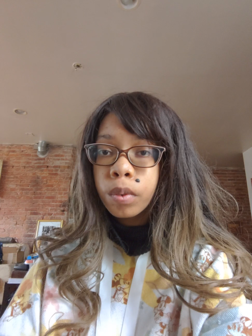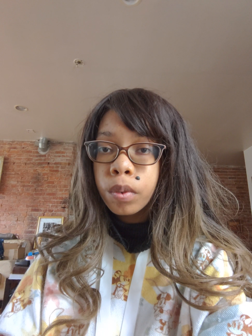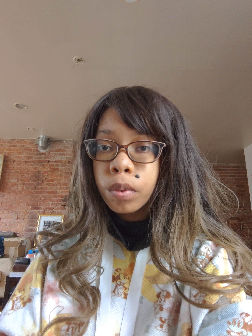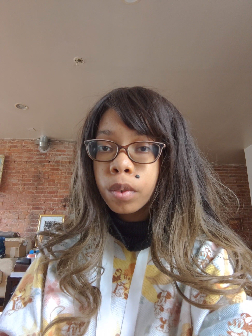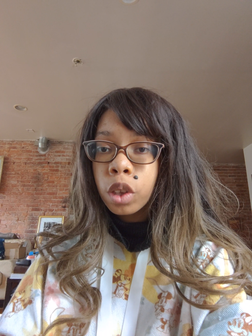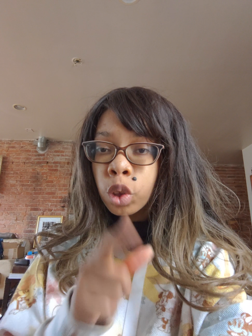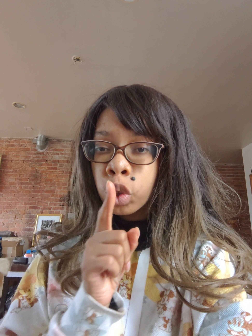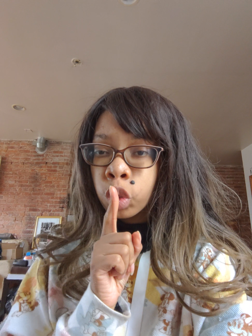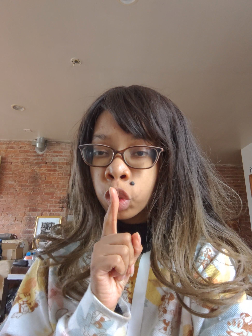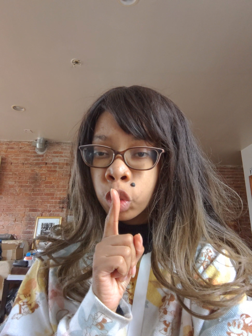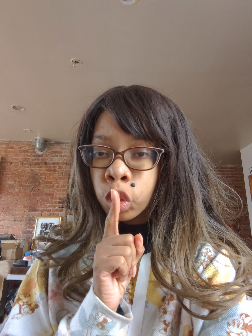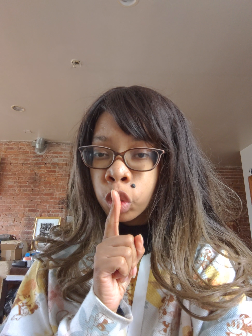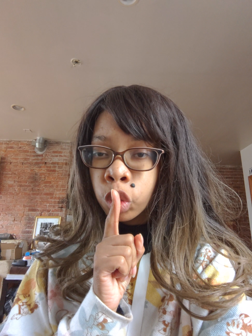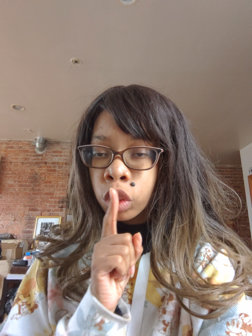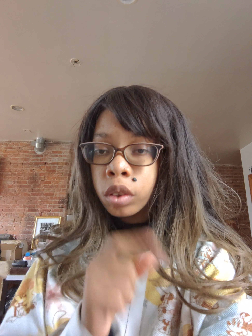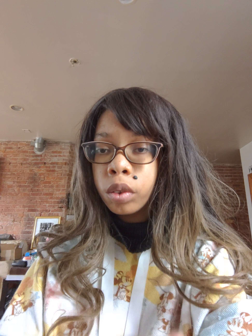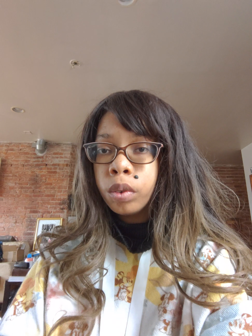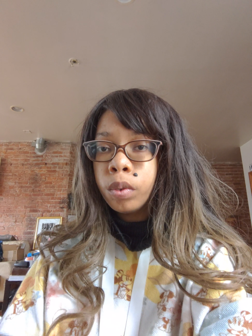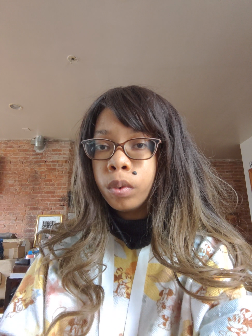shhh